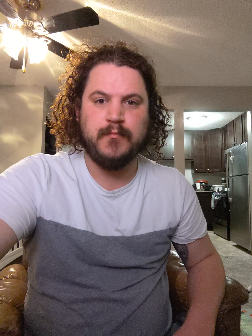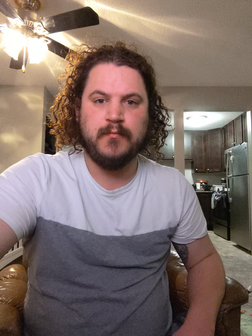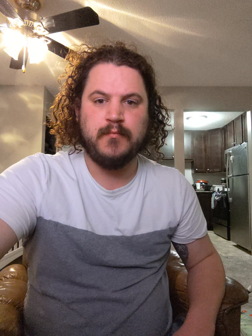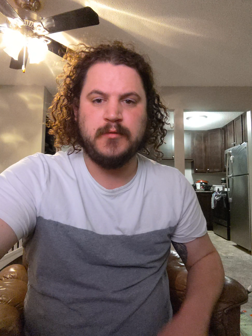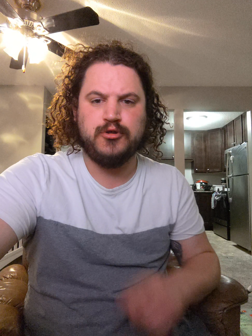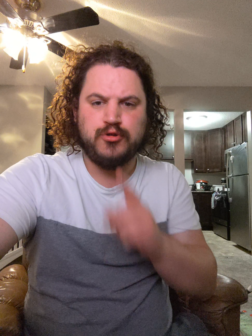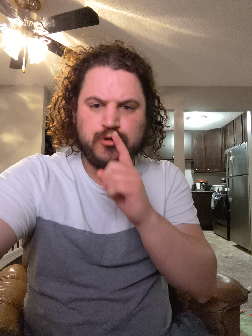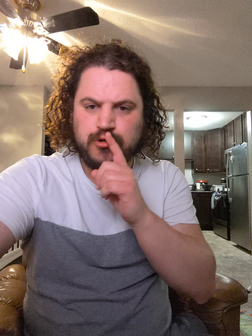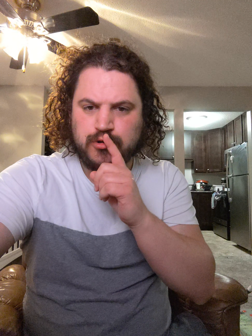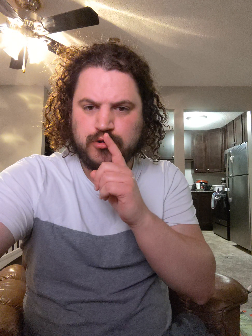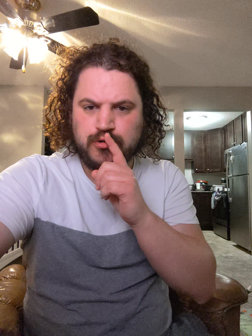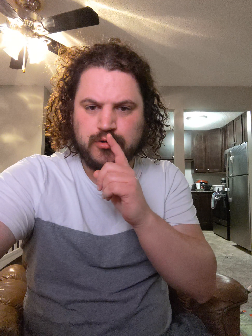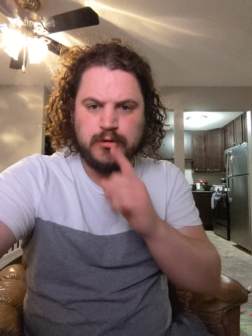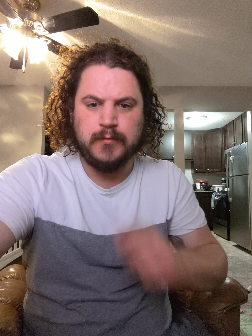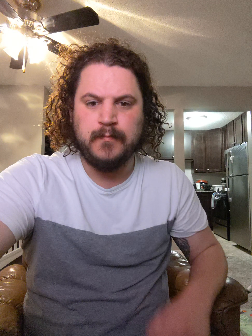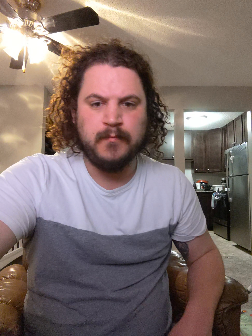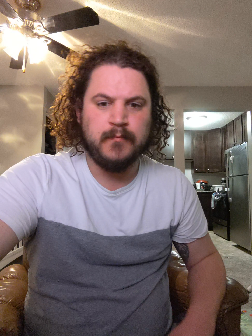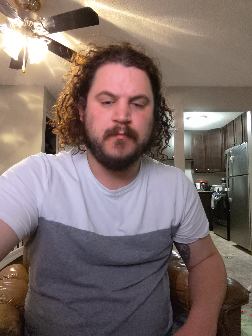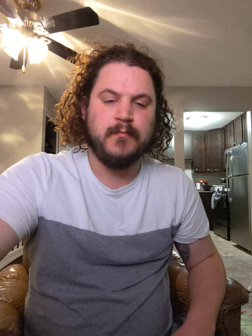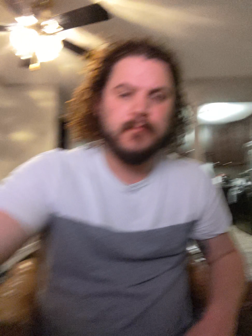shhh